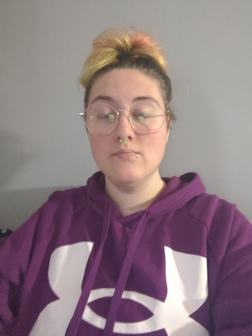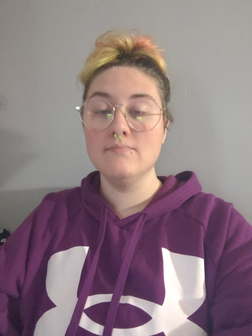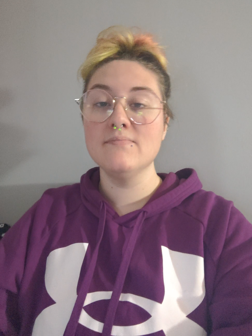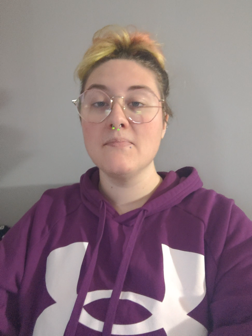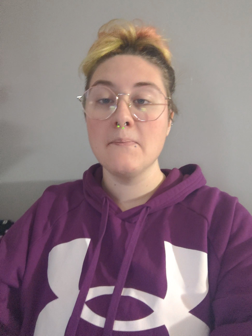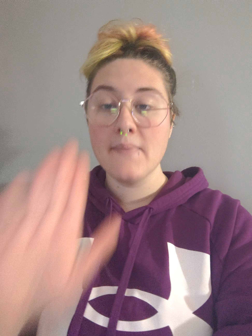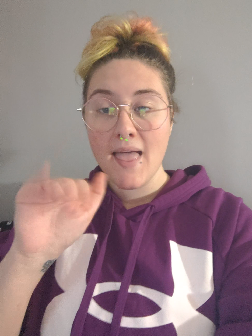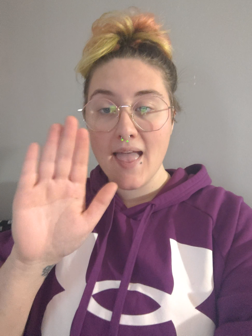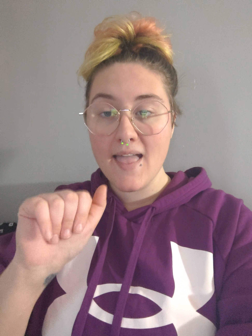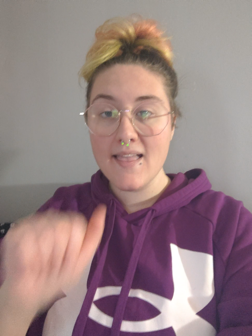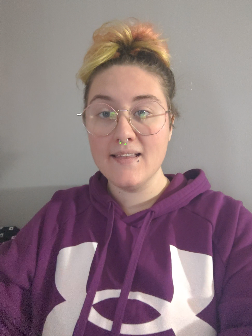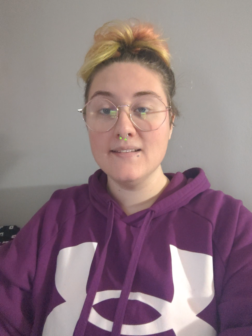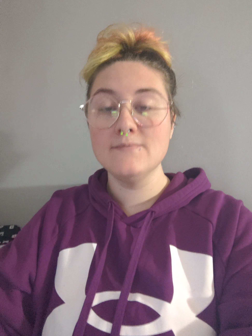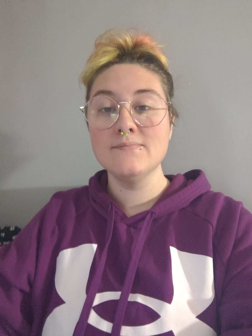bye